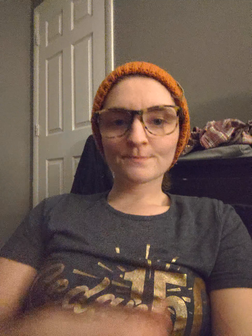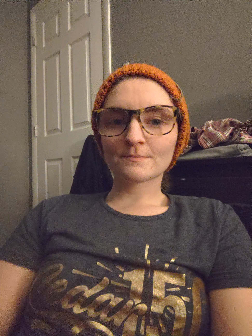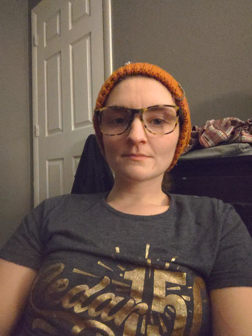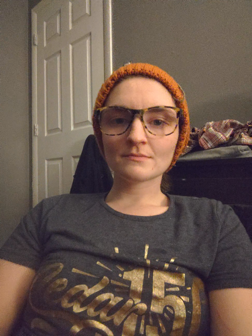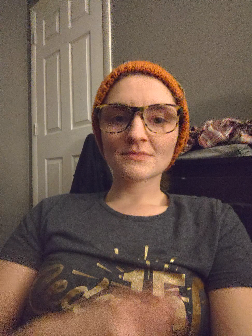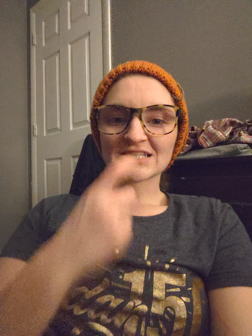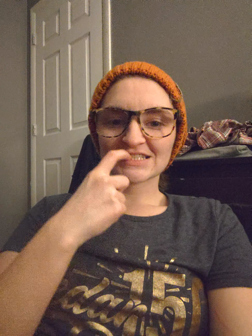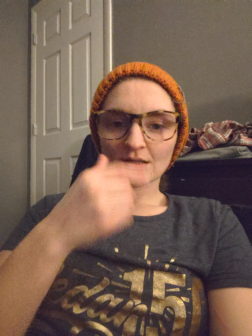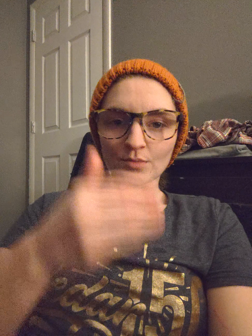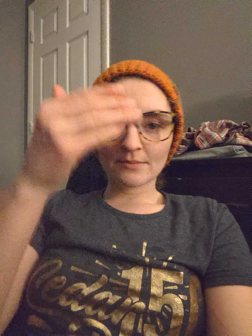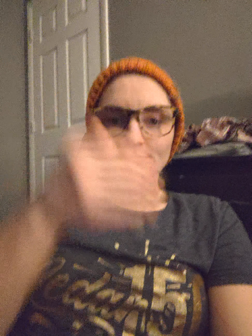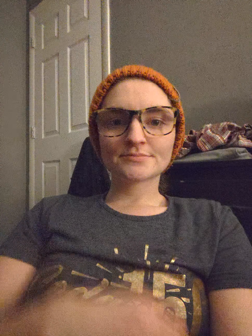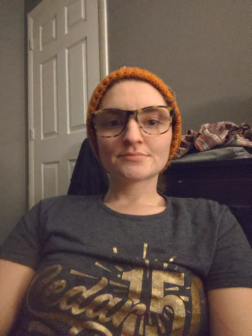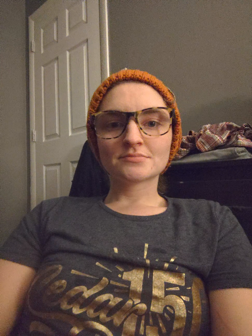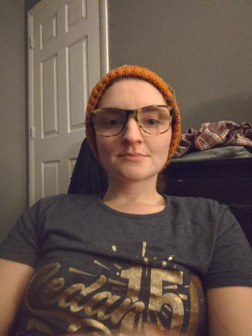window